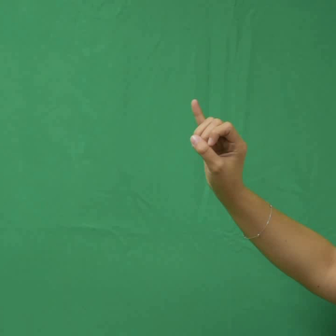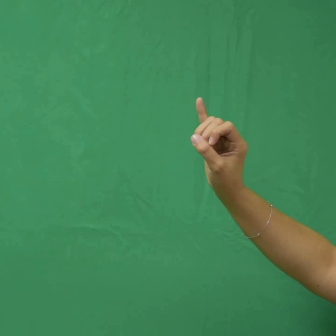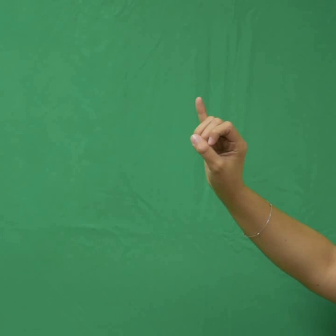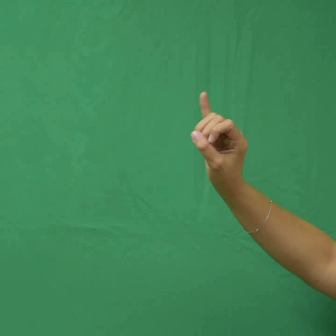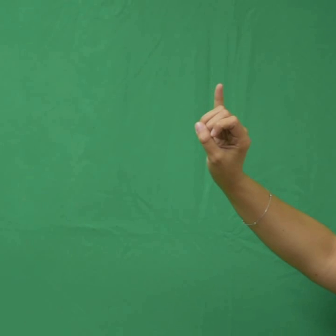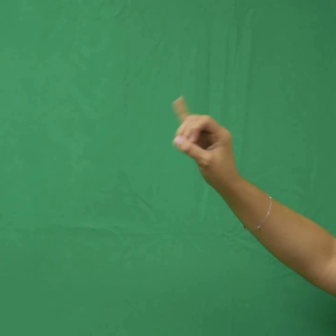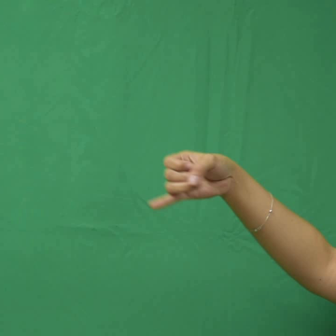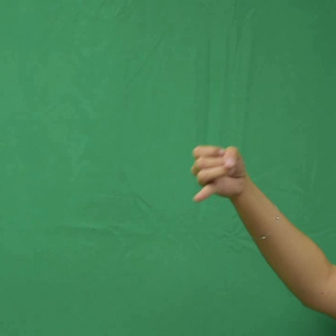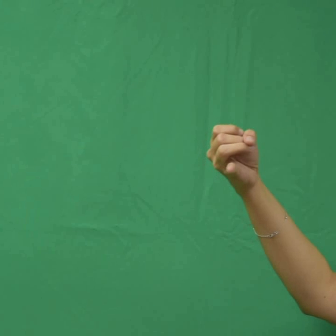J